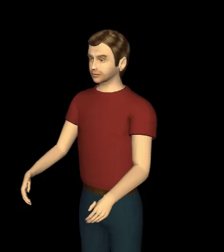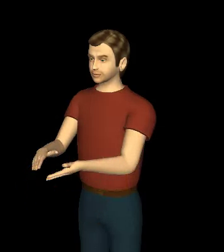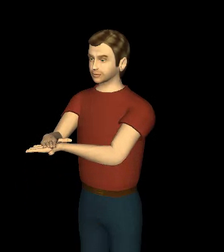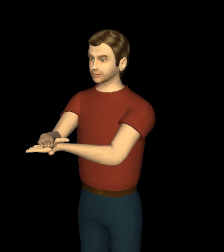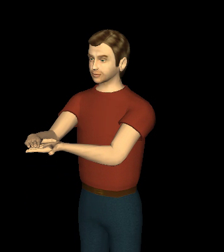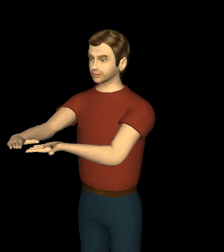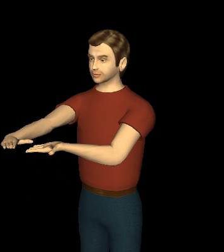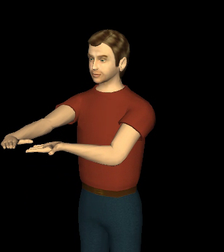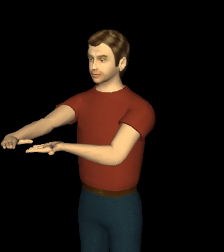ناعم